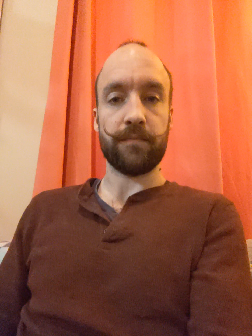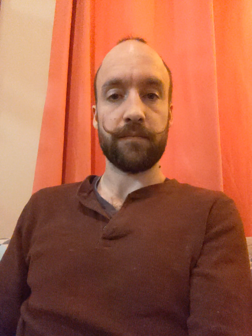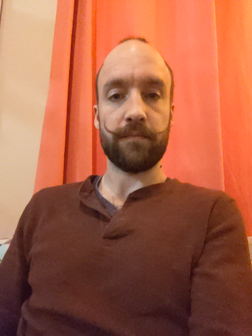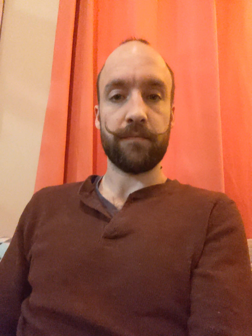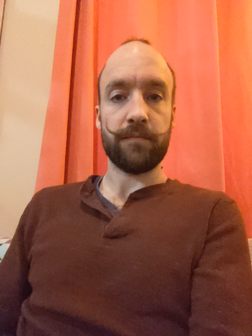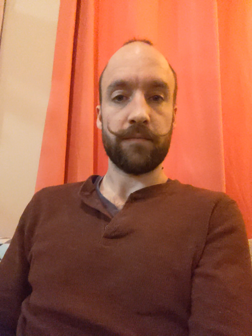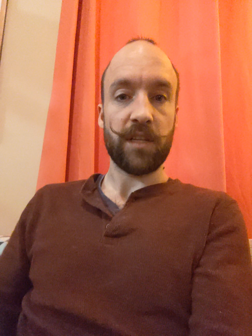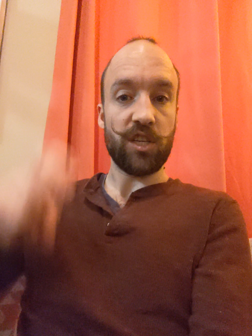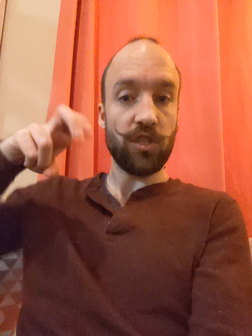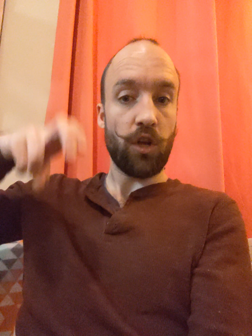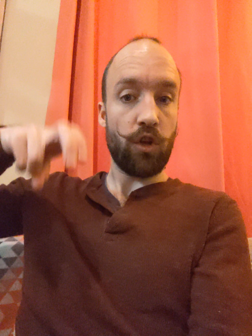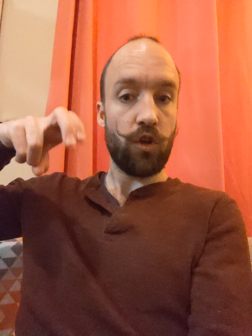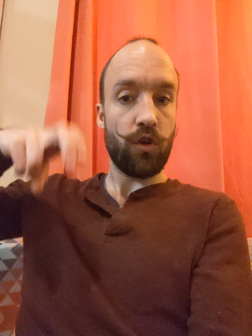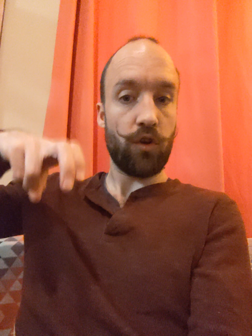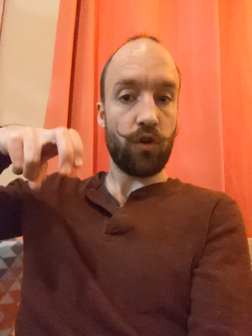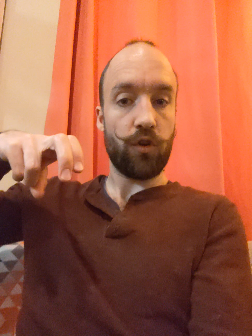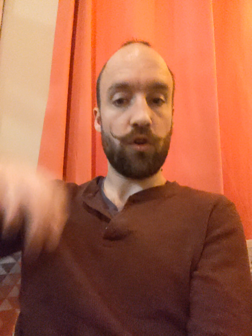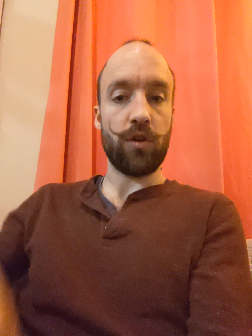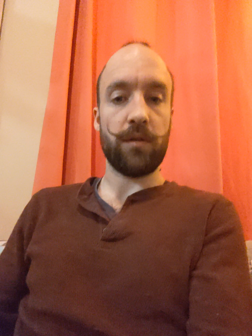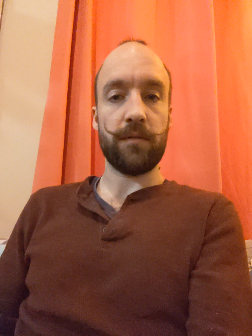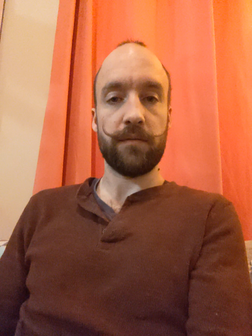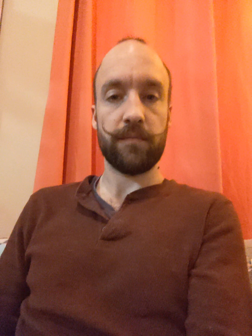chair